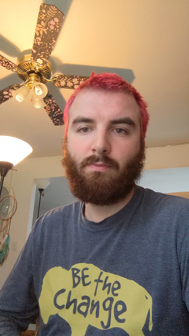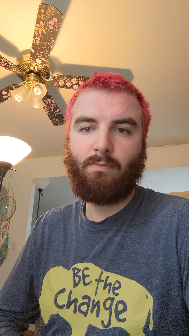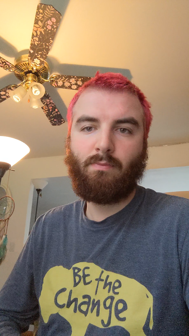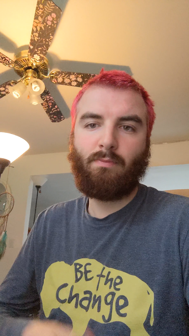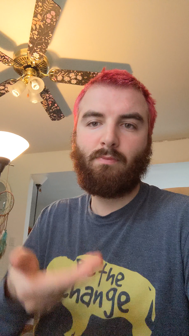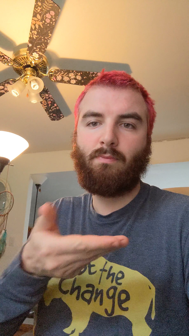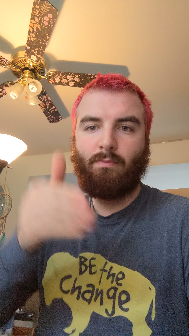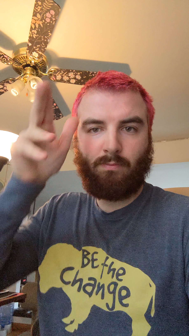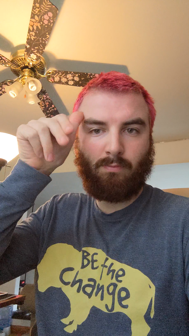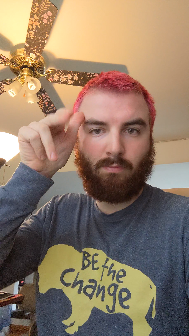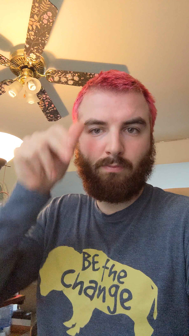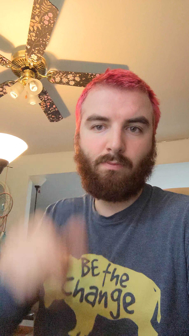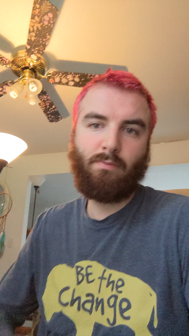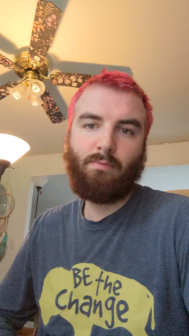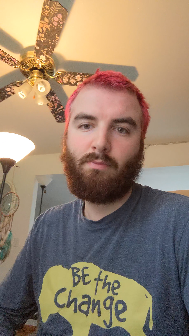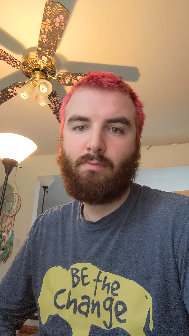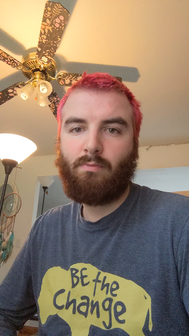pony